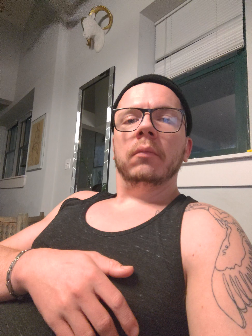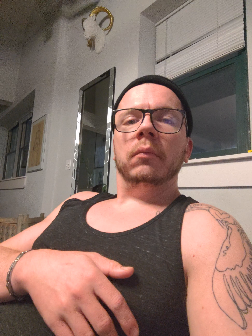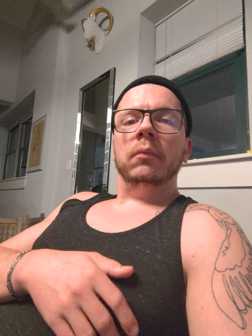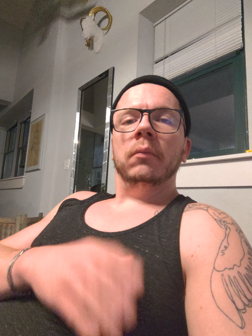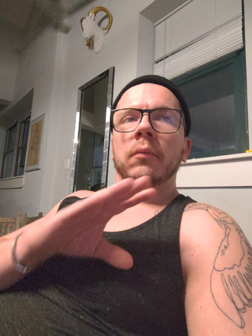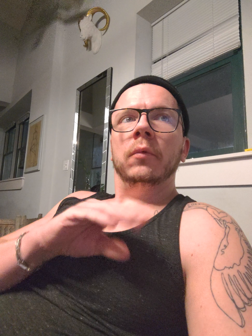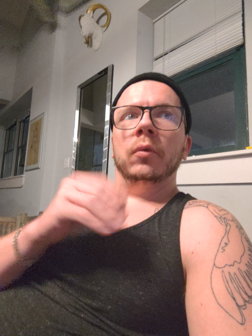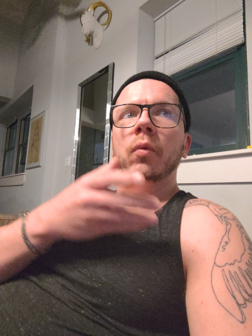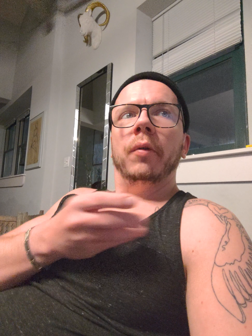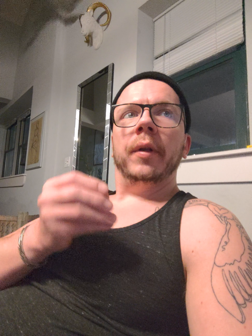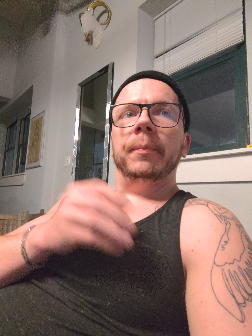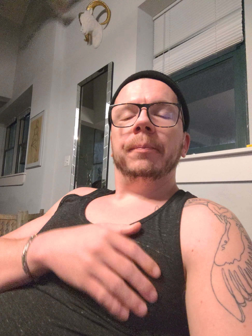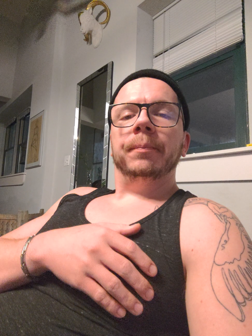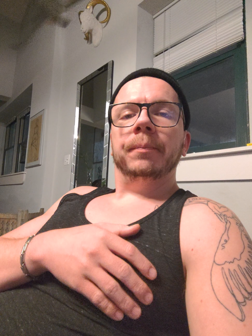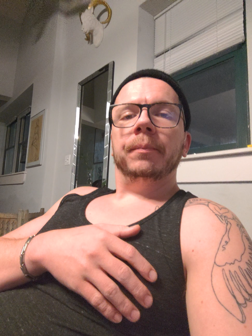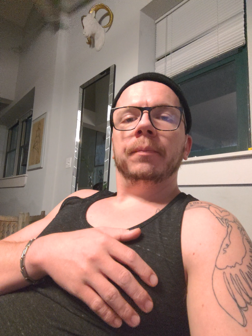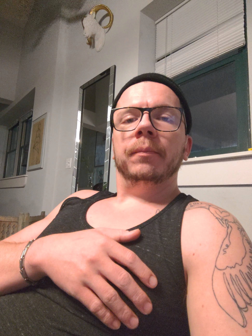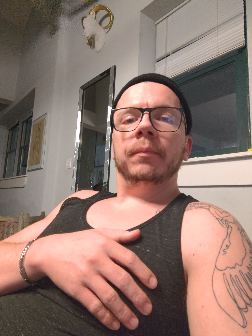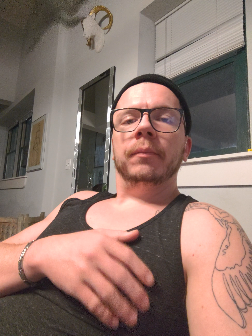story